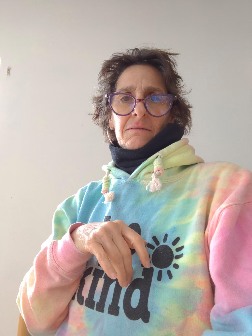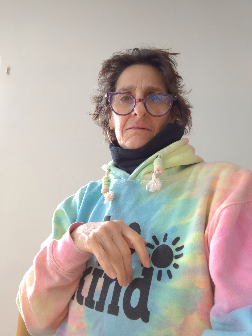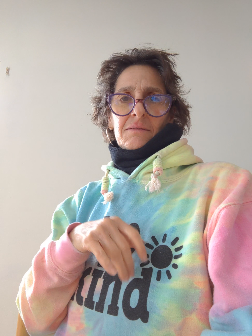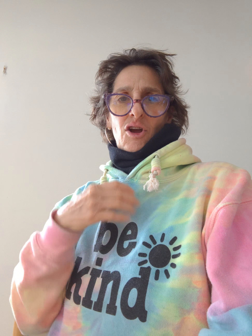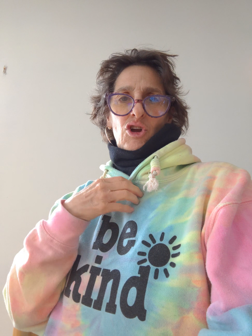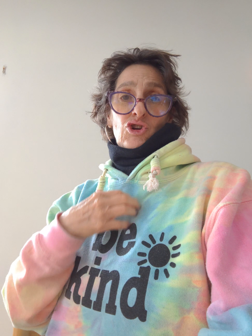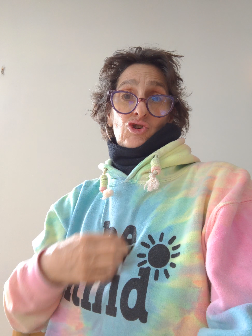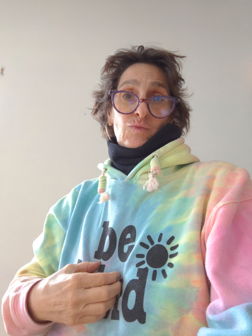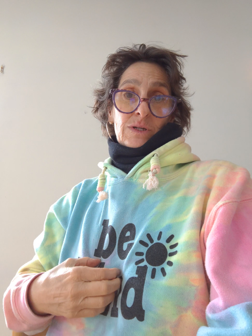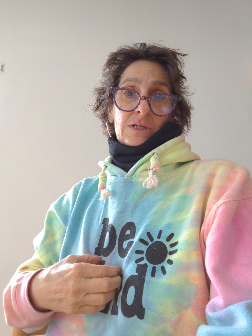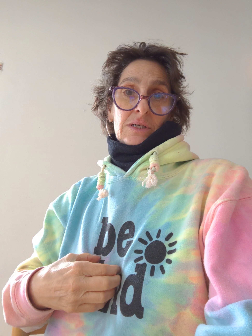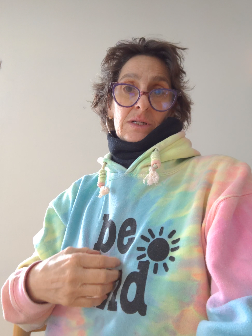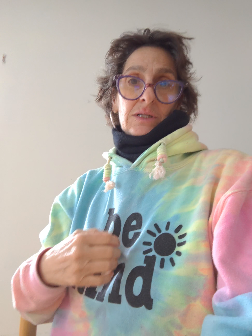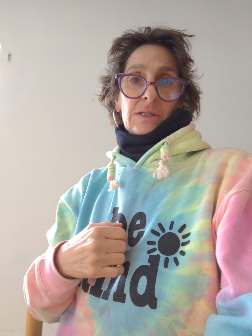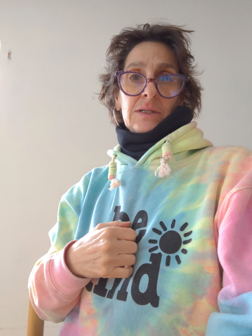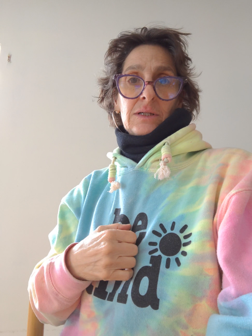hungry